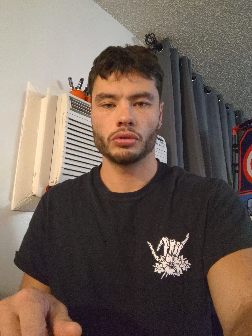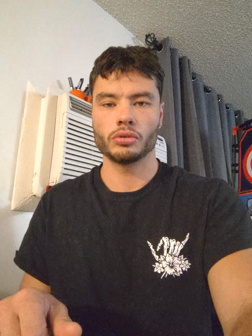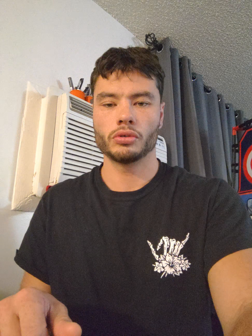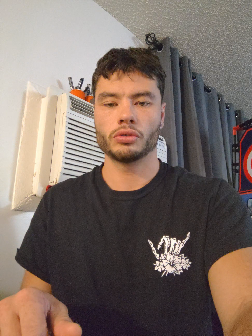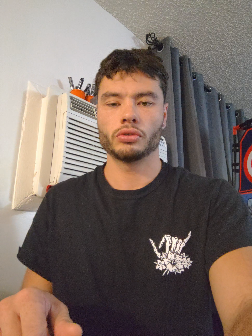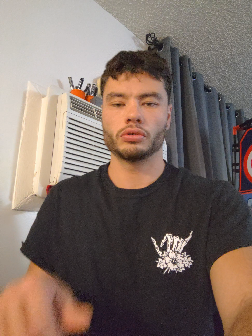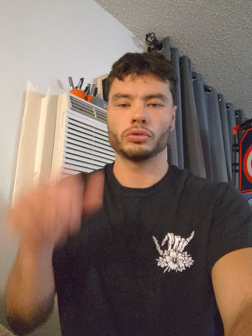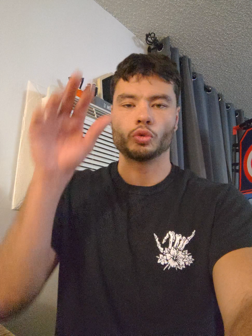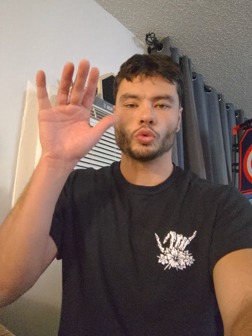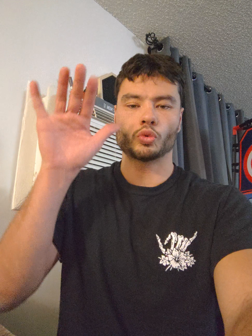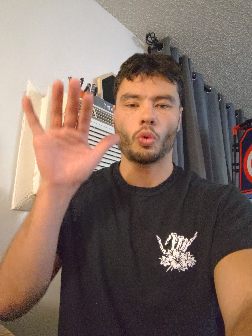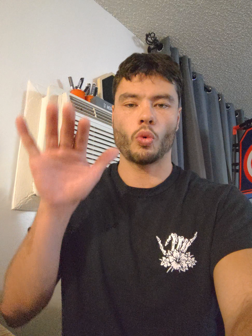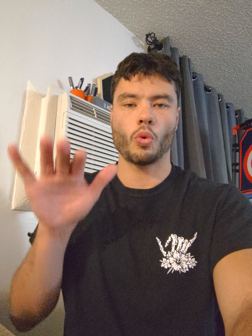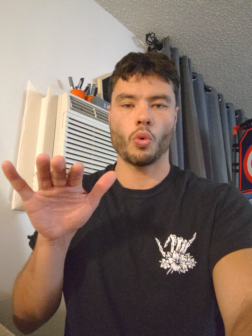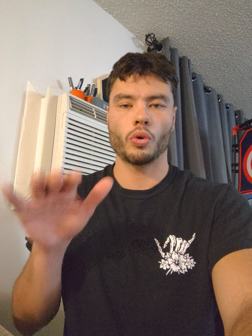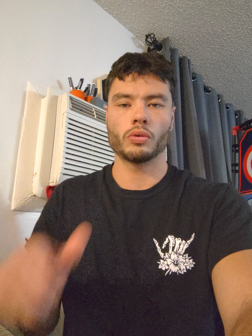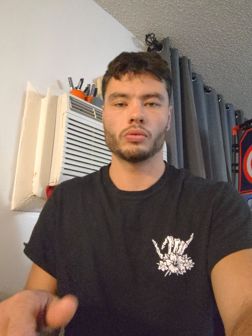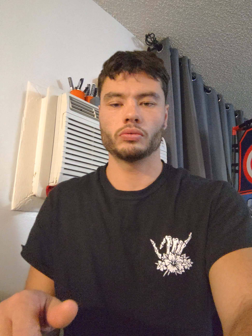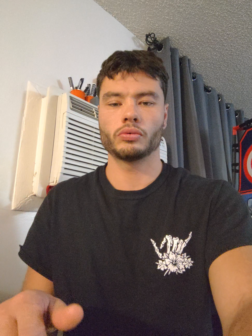snow